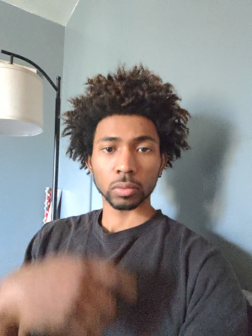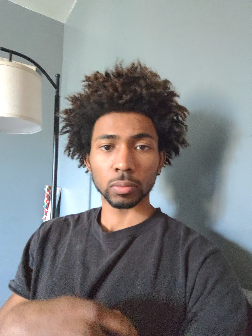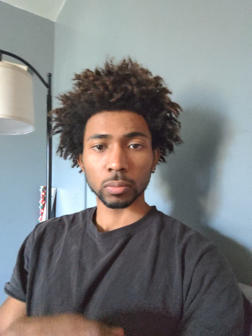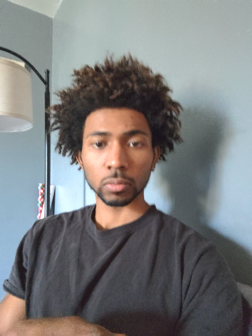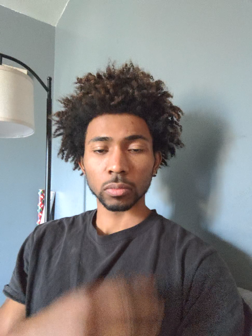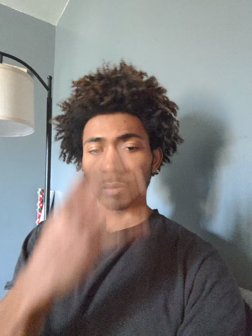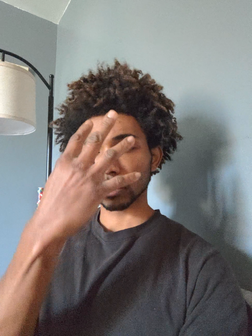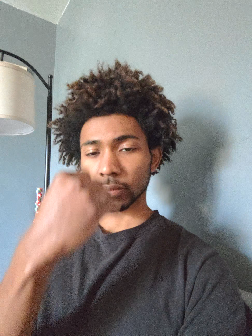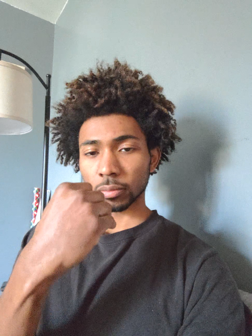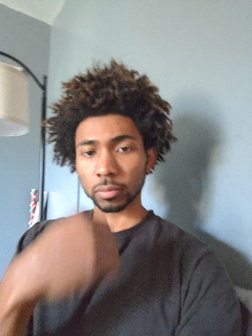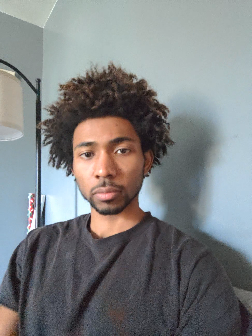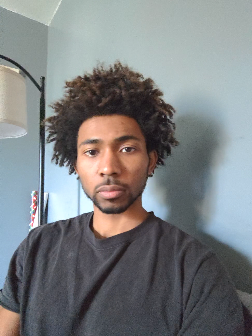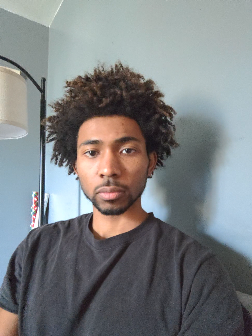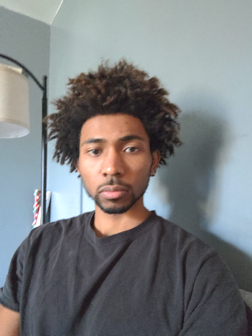sleepy